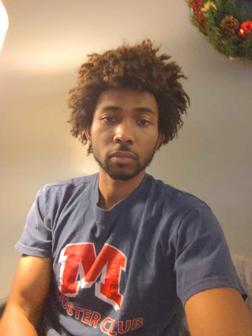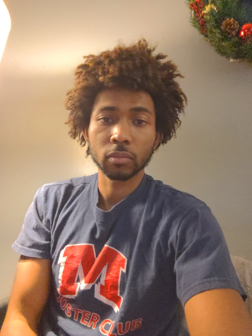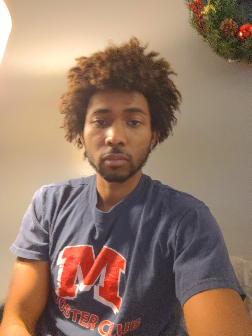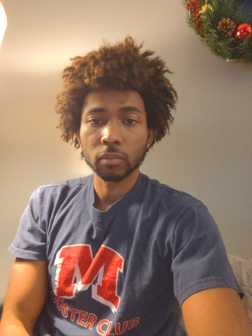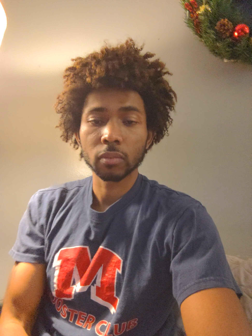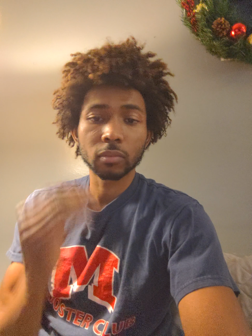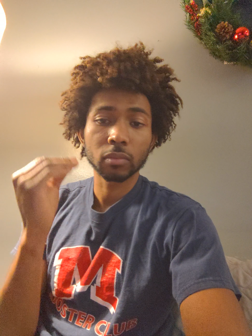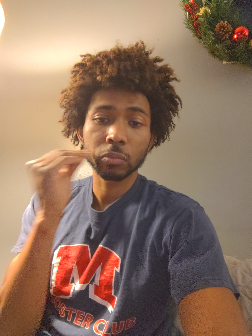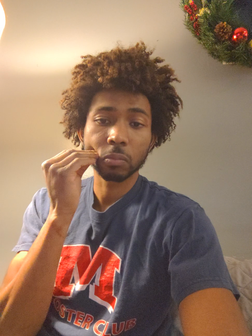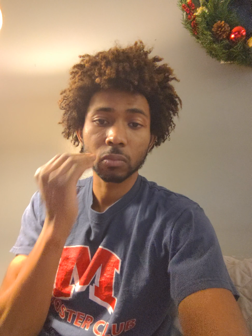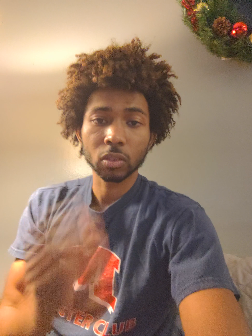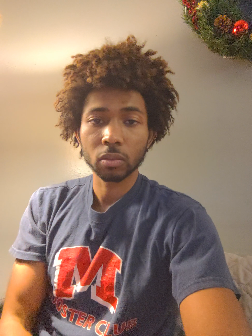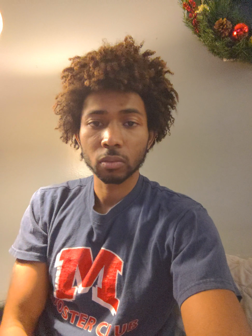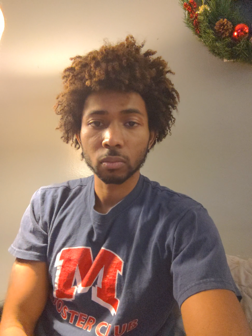kiss